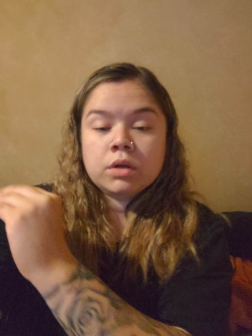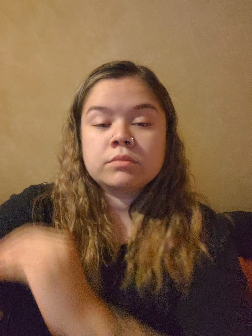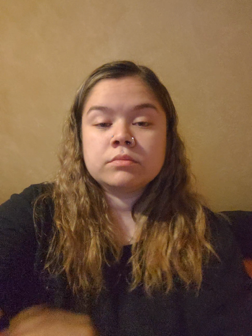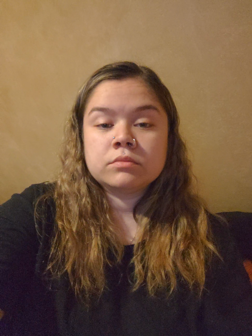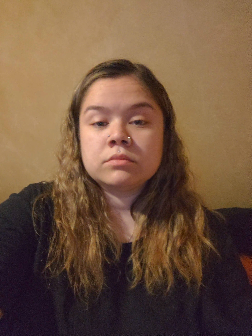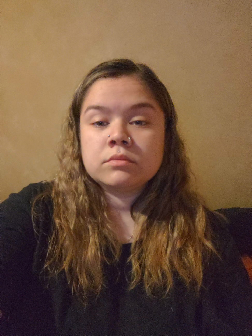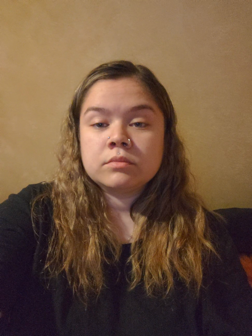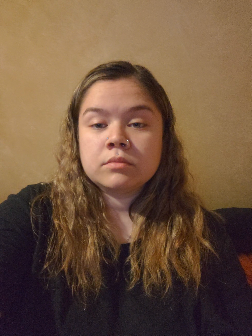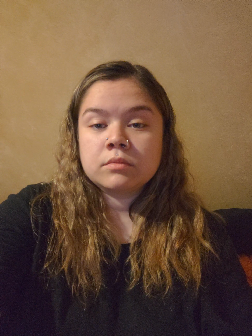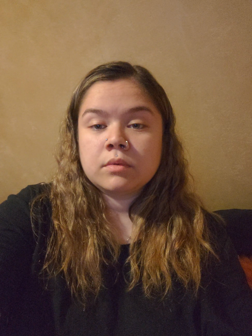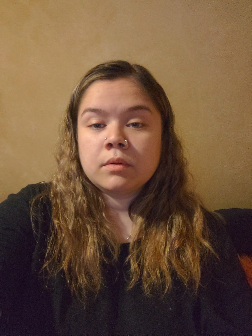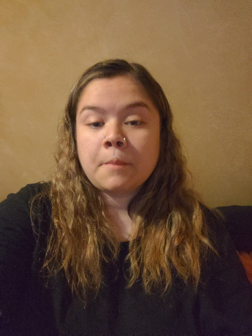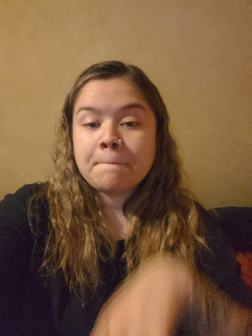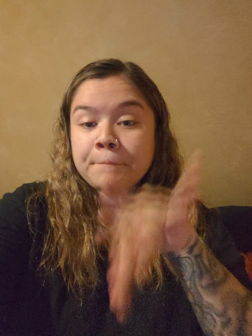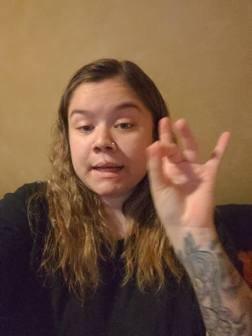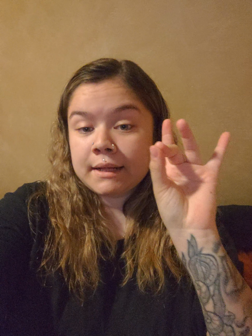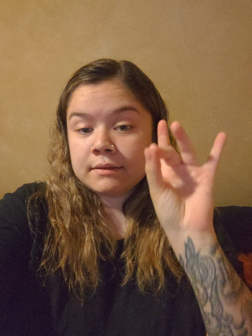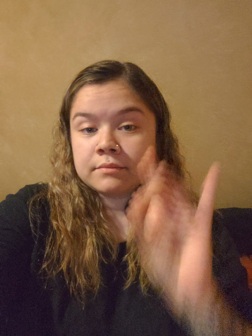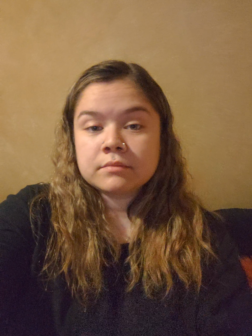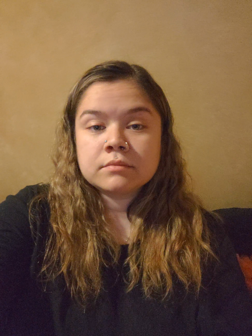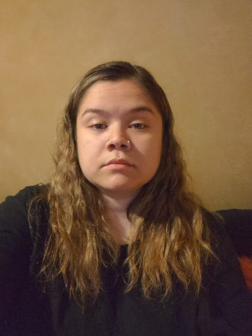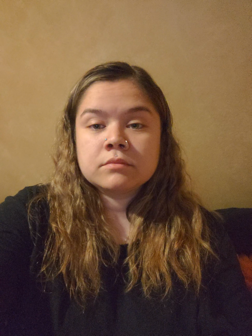pick